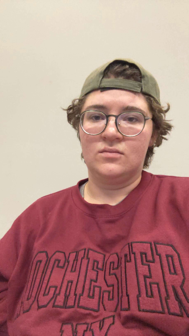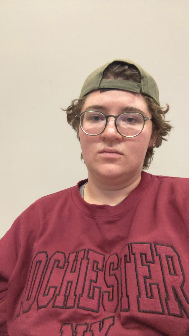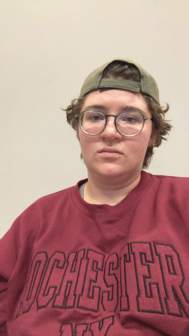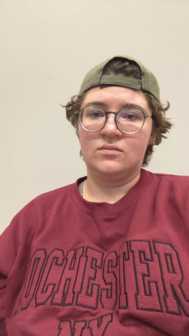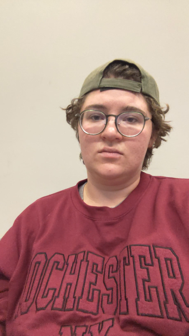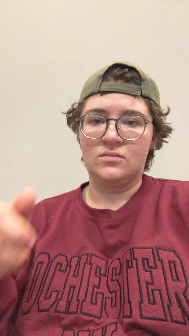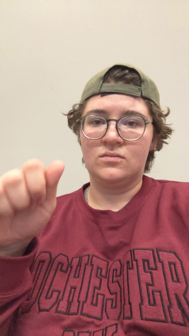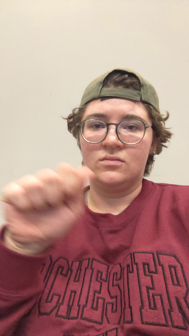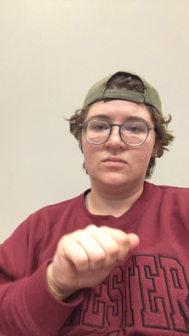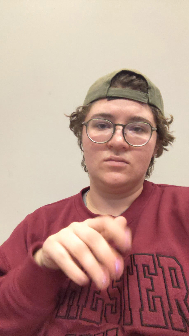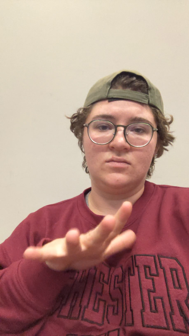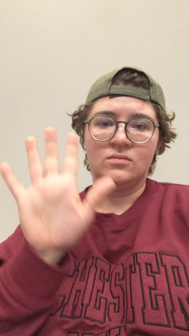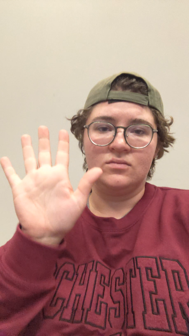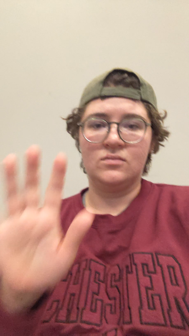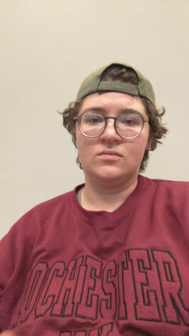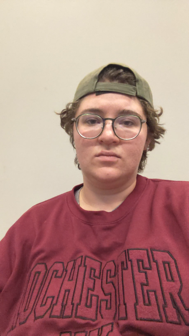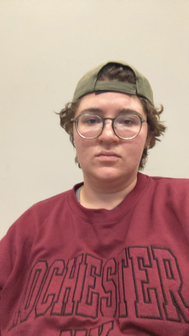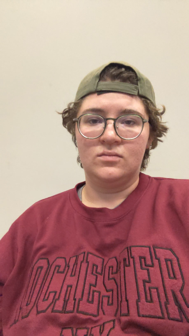gloves